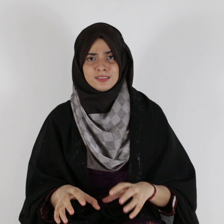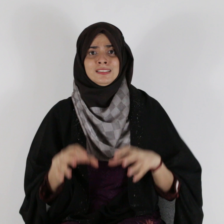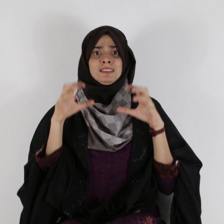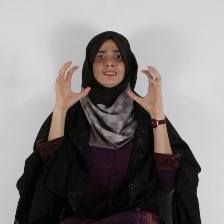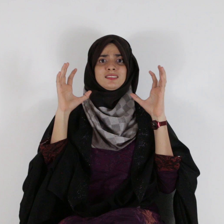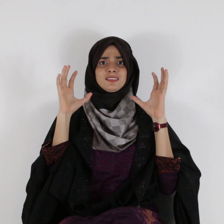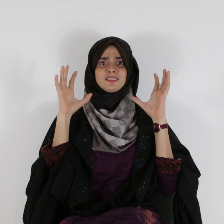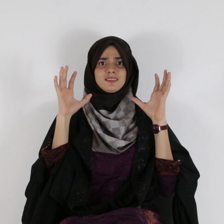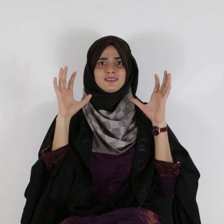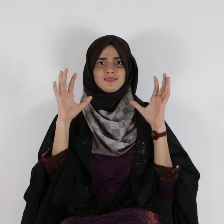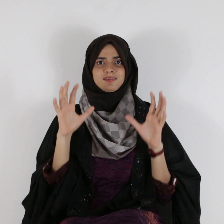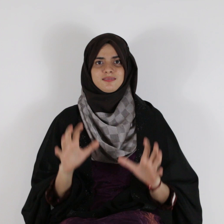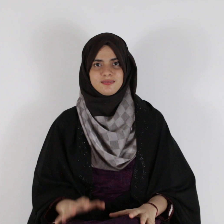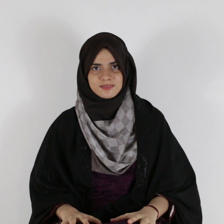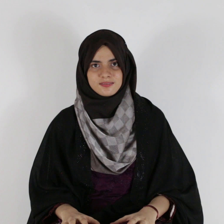scared